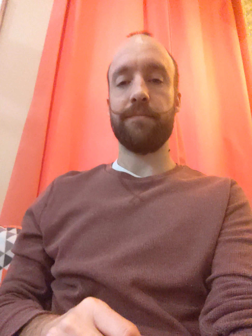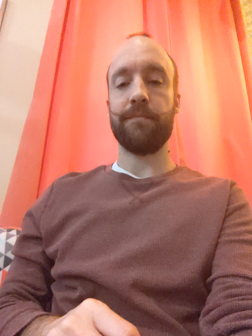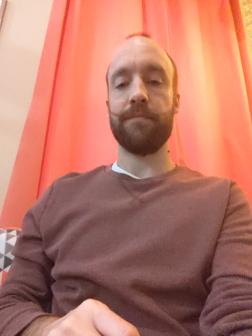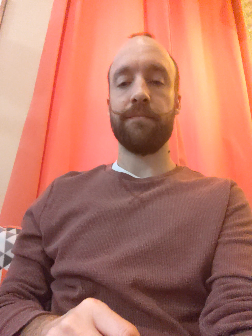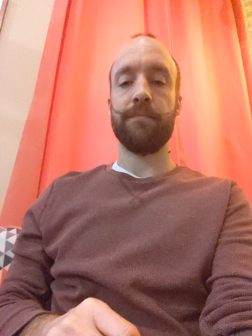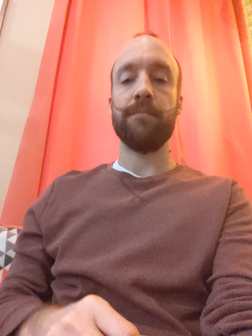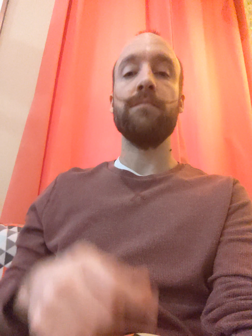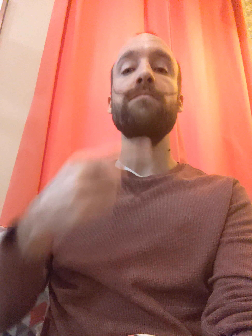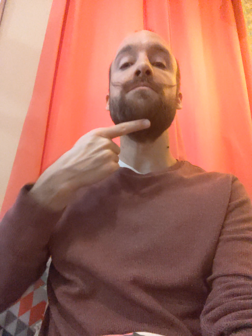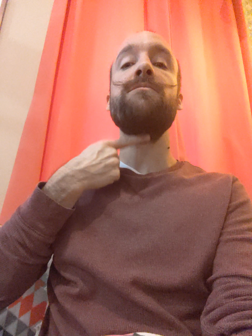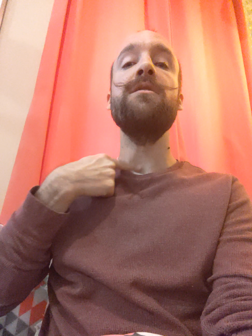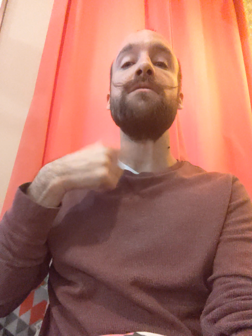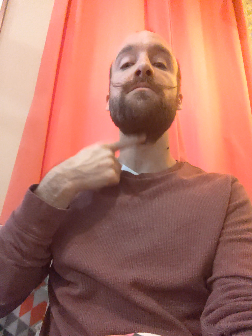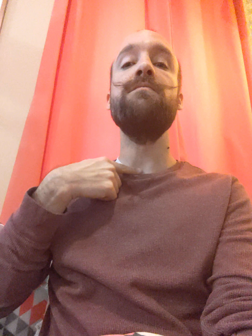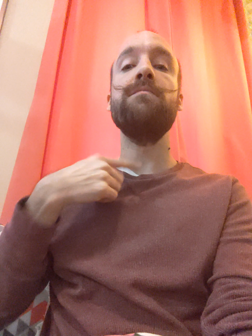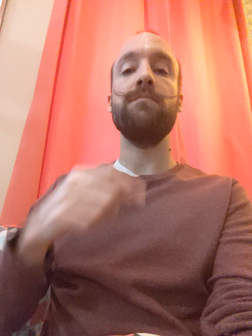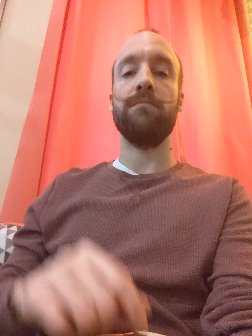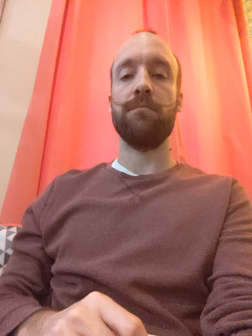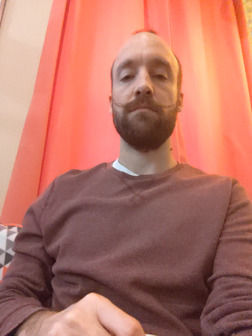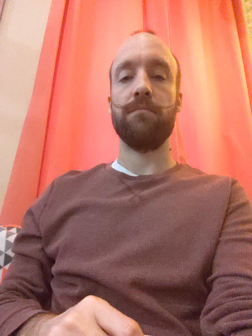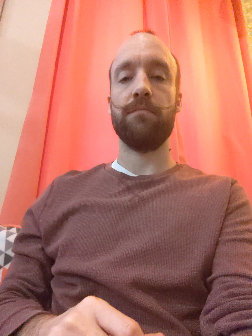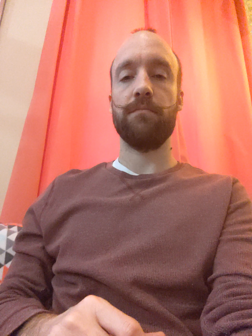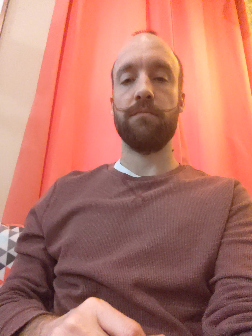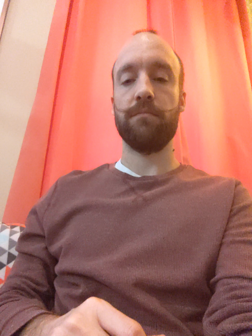thirsty